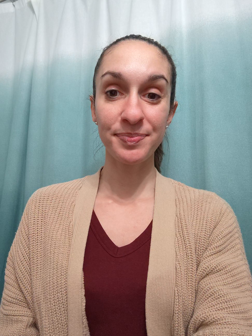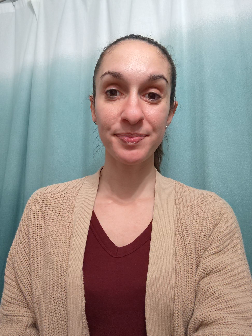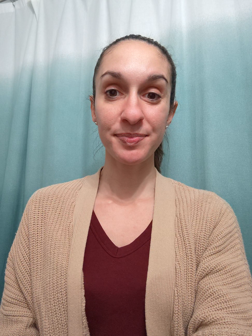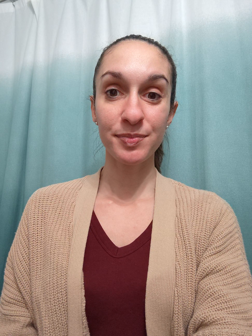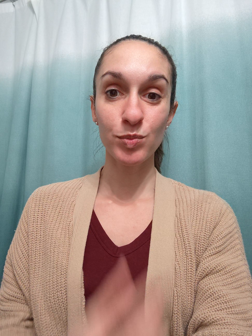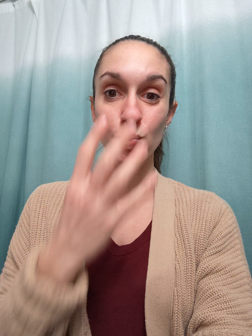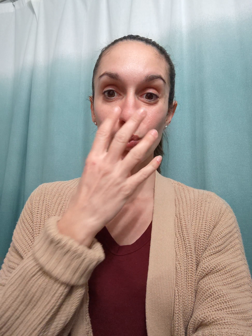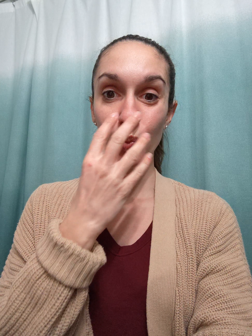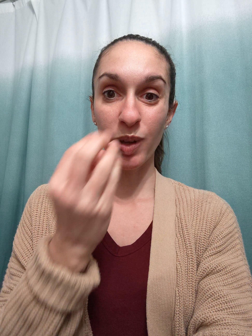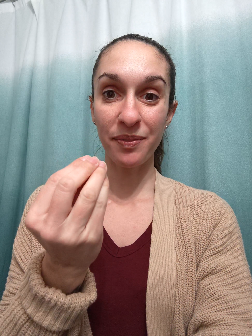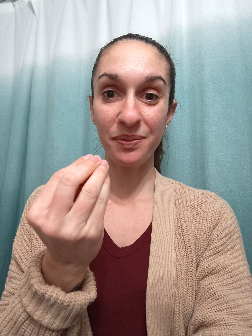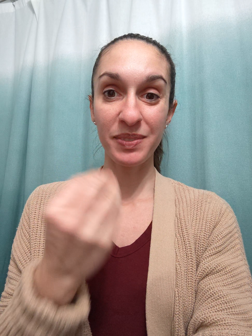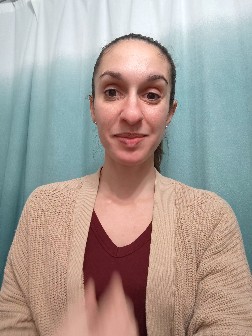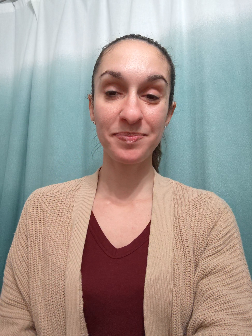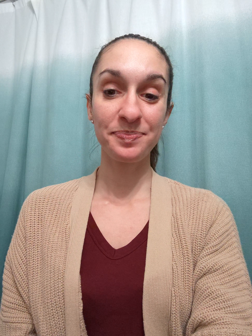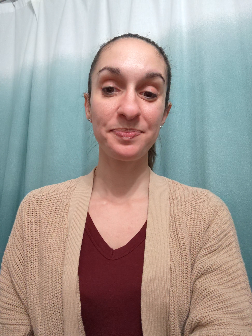wolf